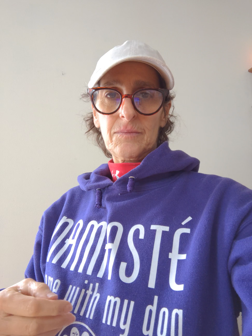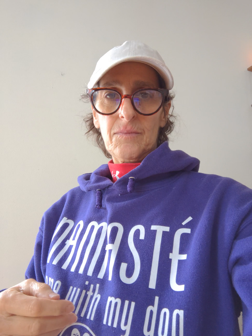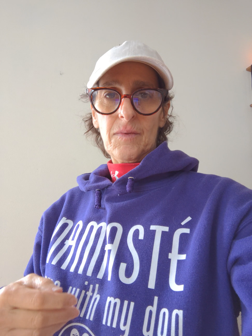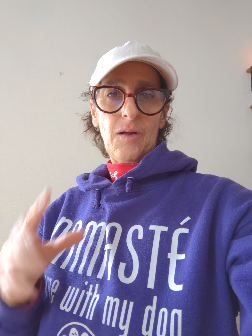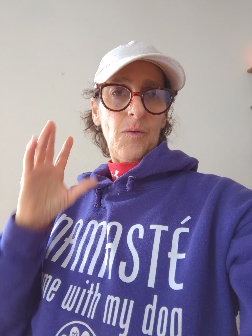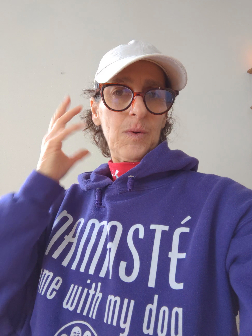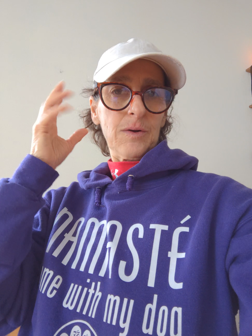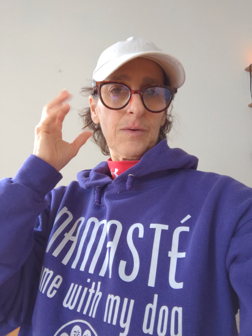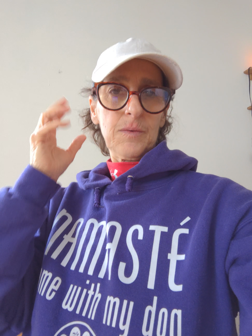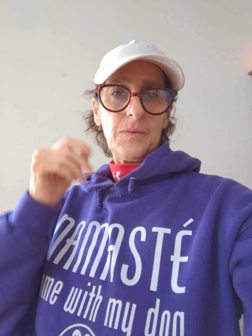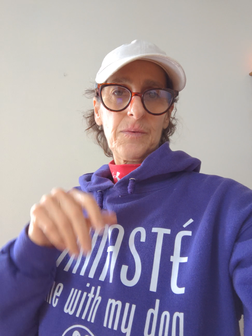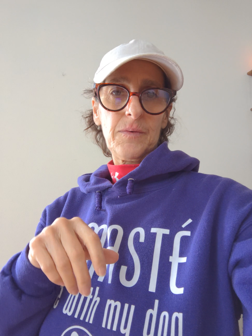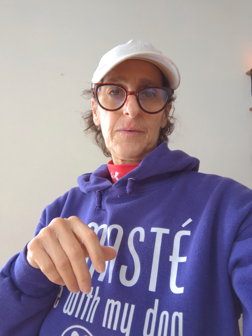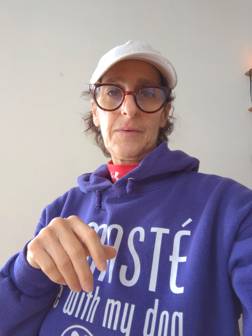radio